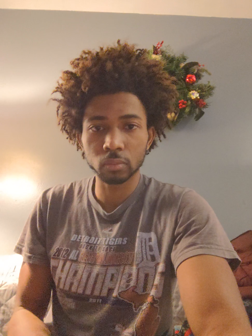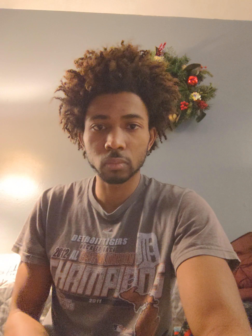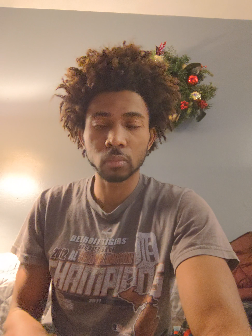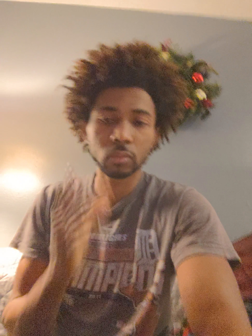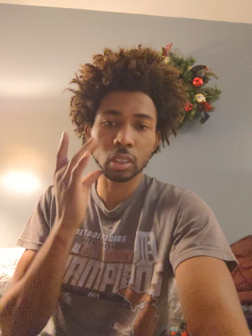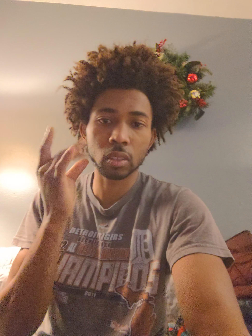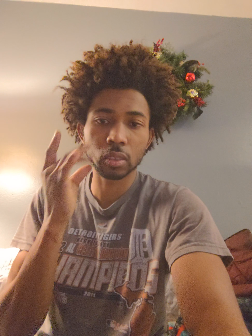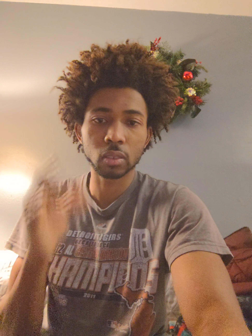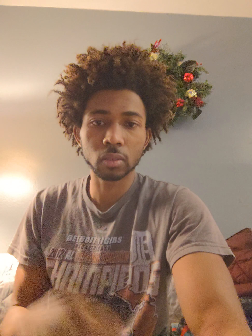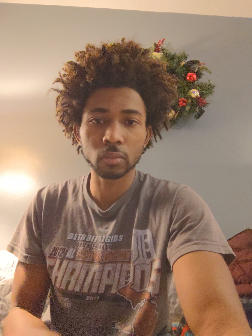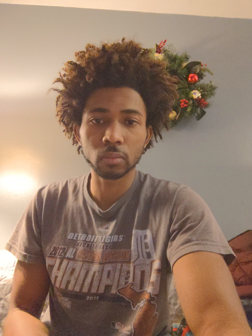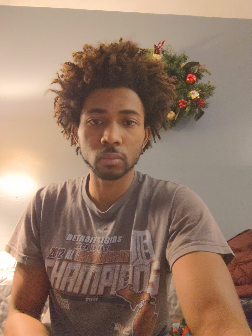cat